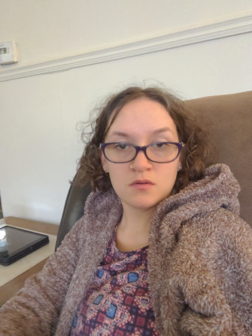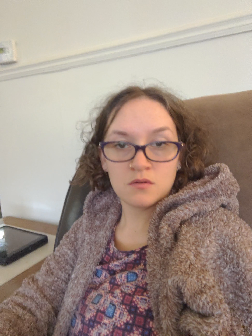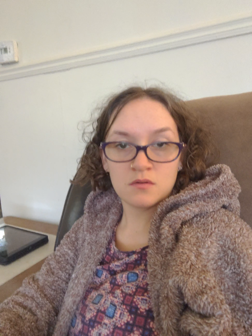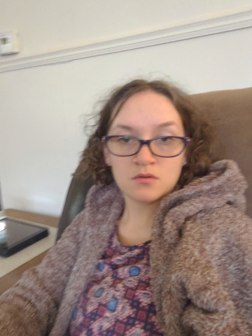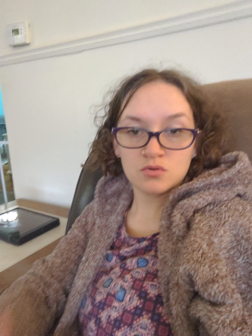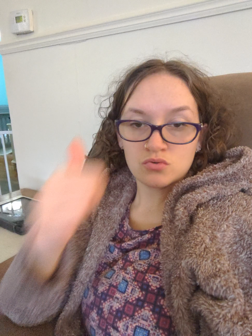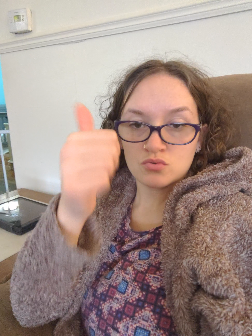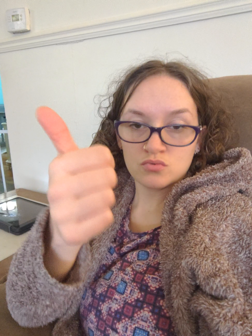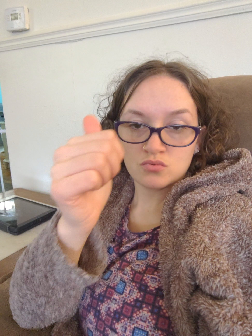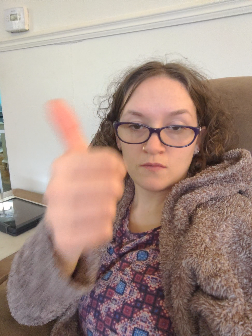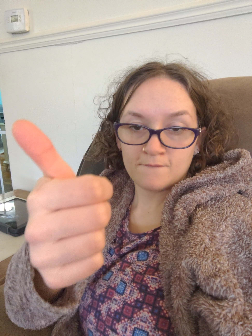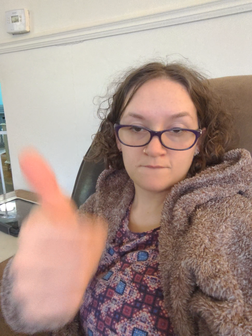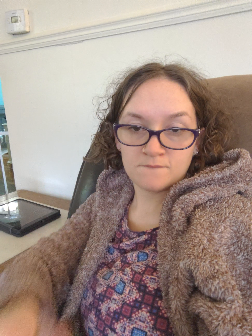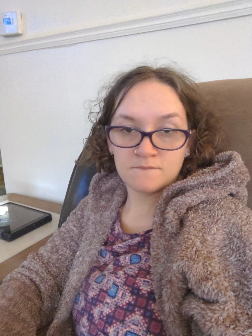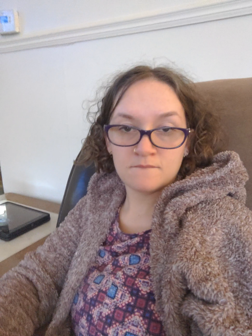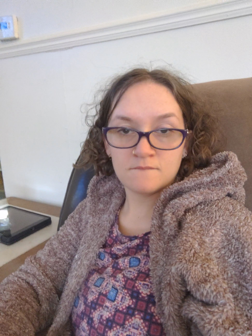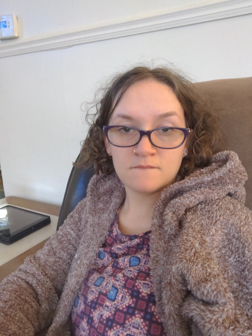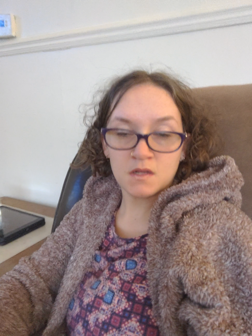yourself